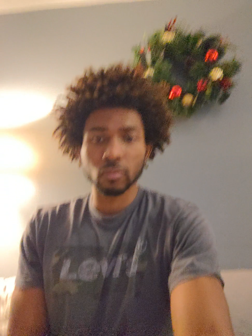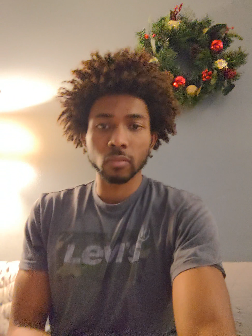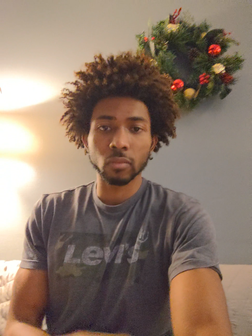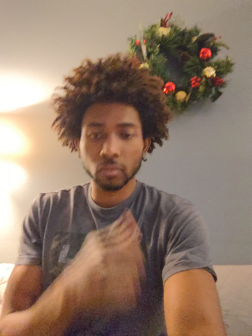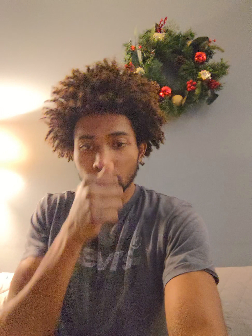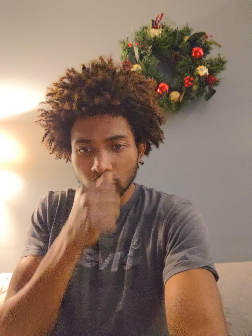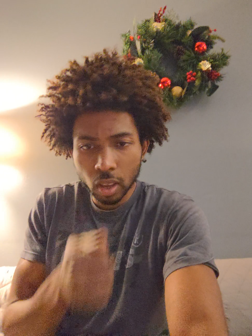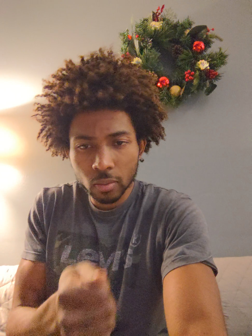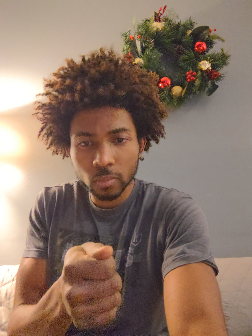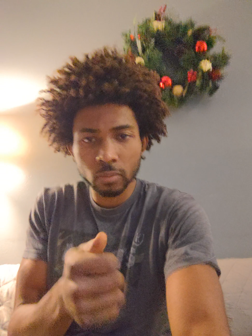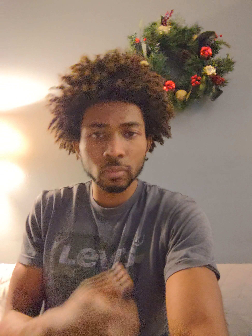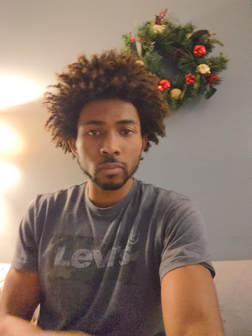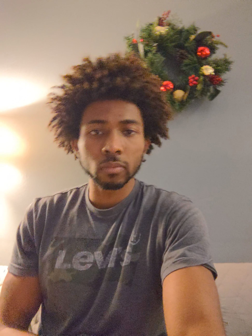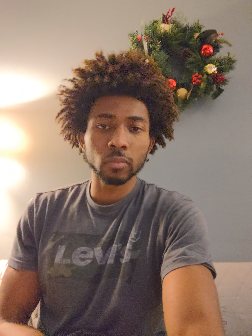hide